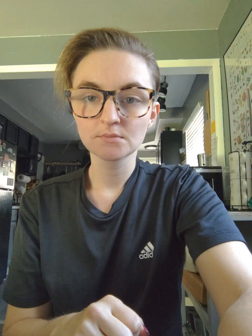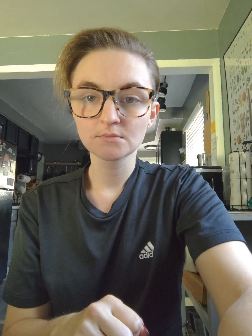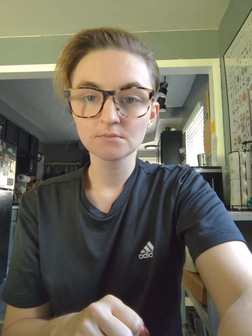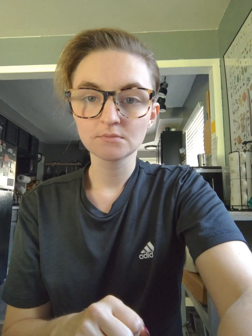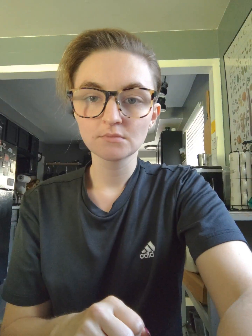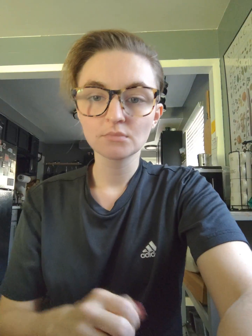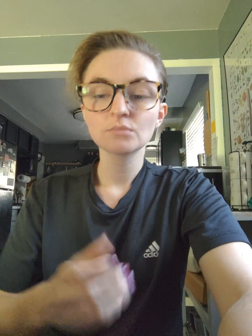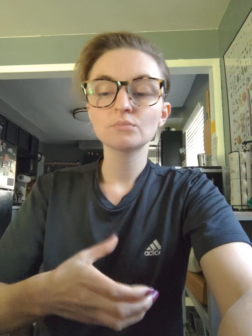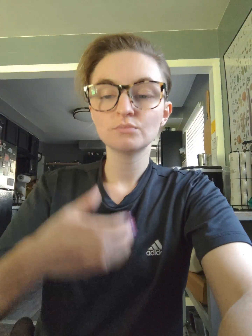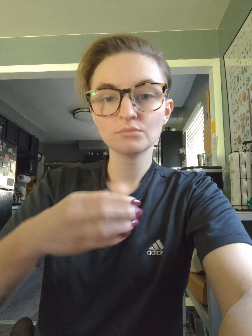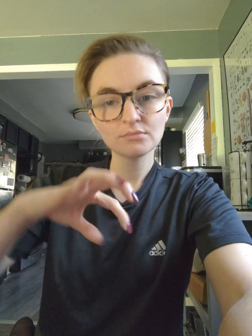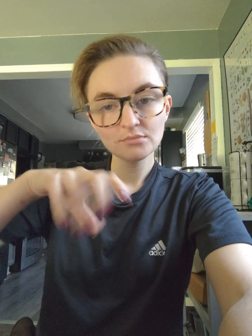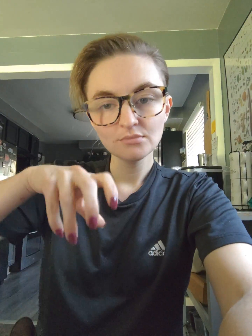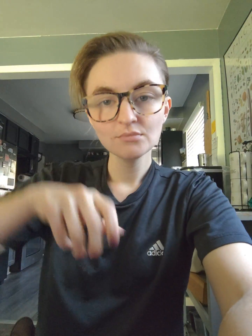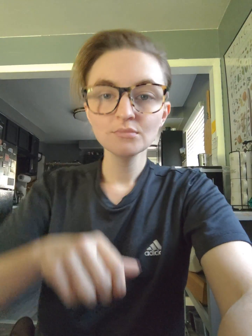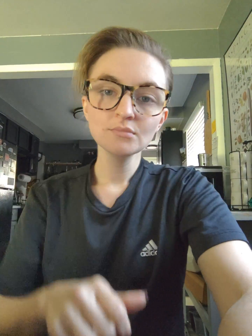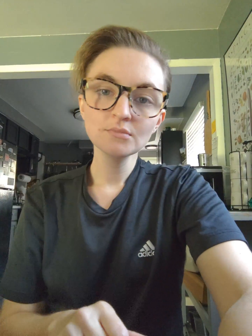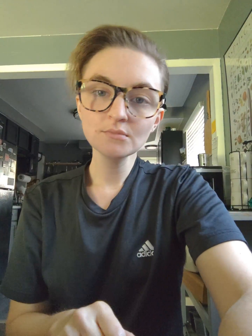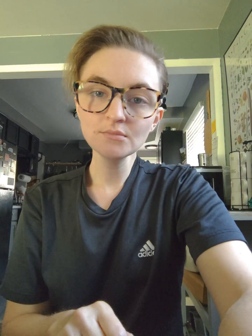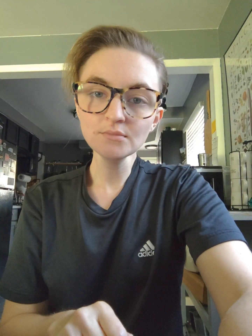jar